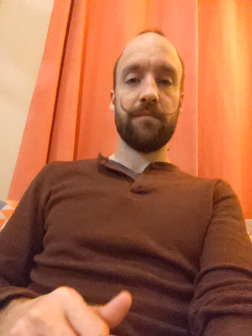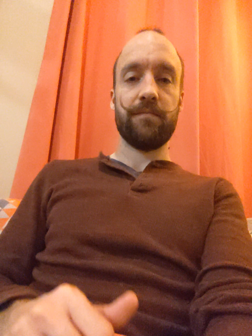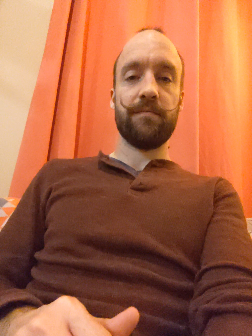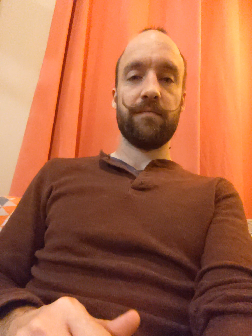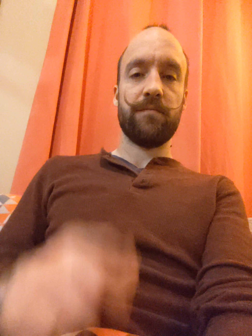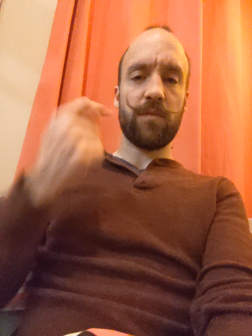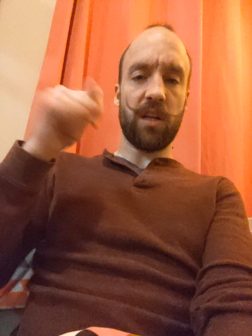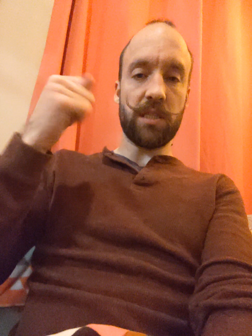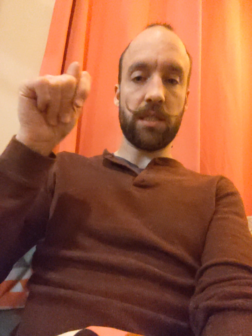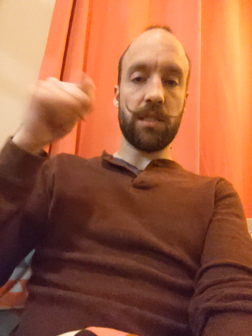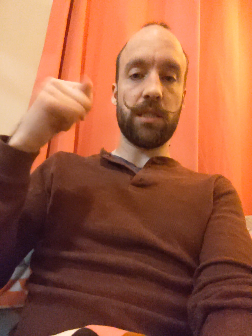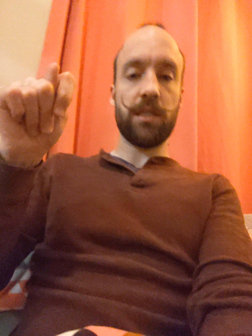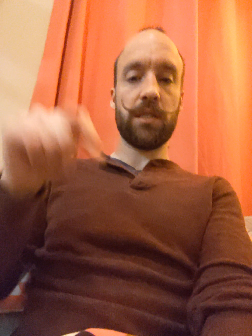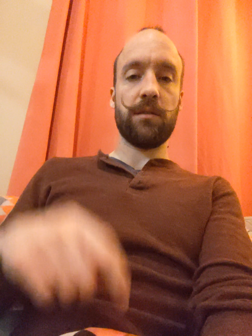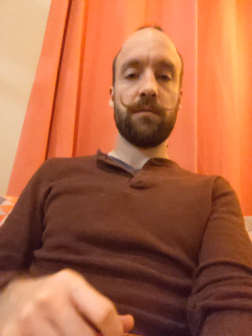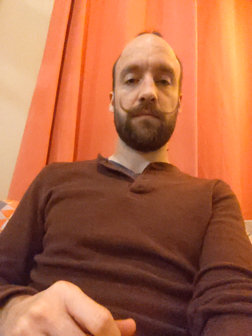toy